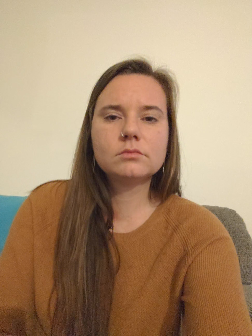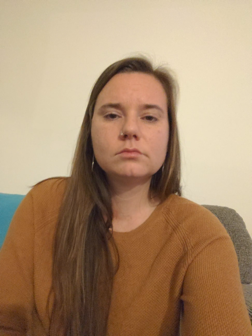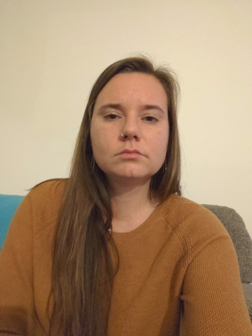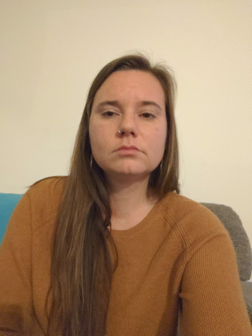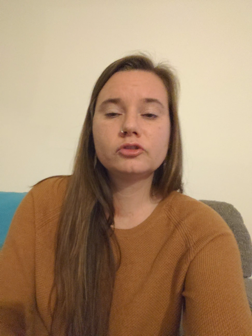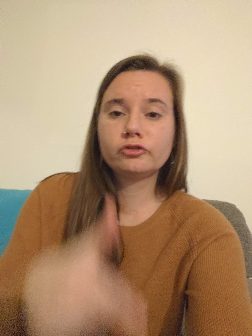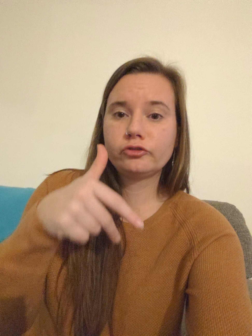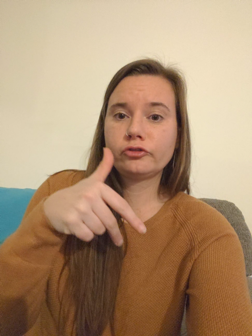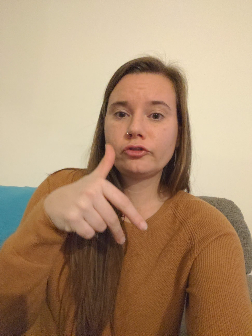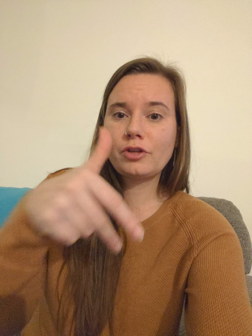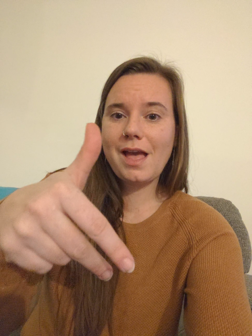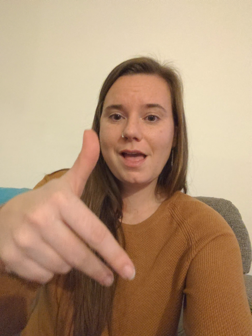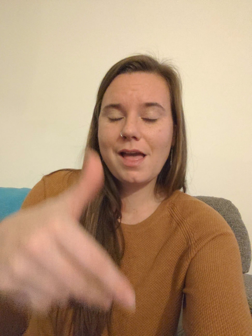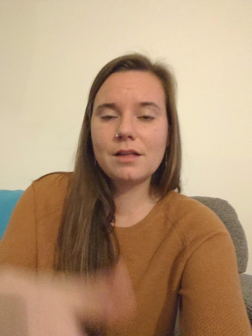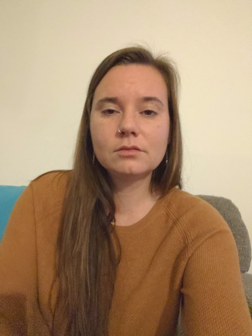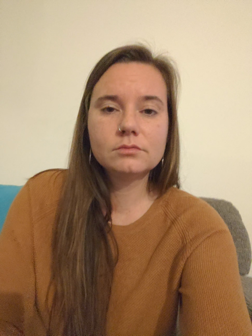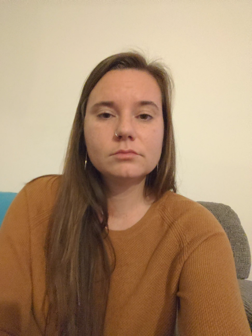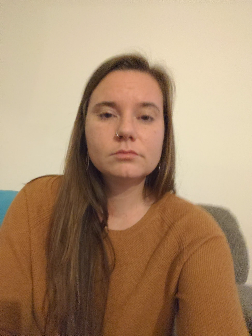ride